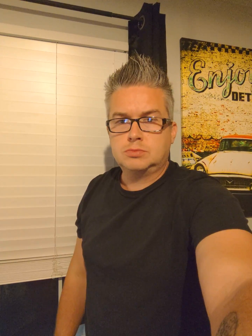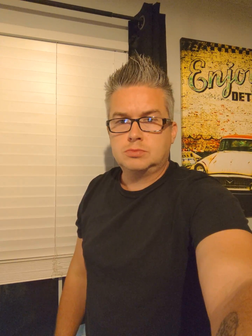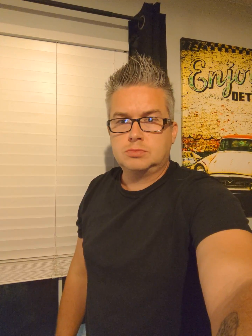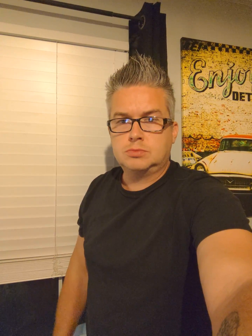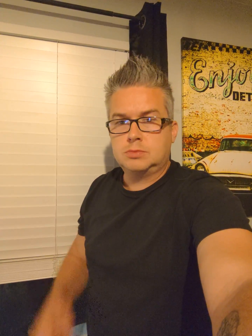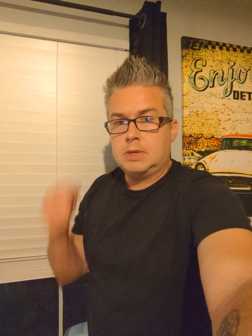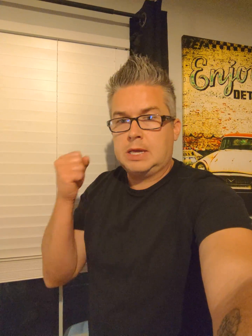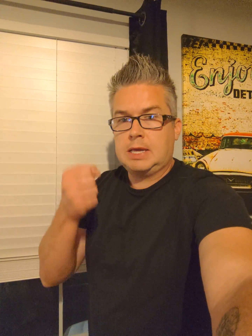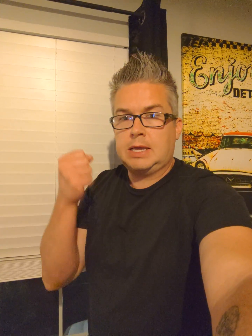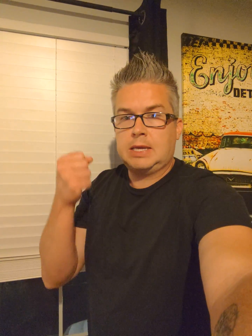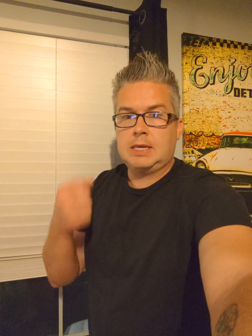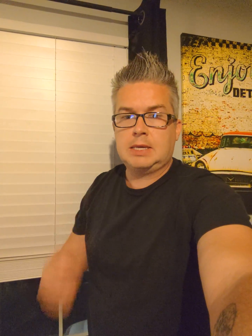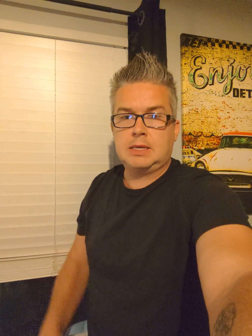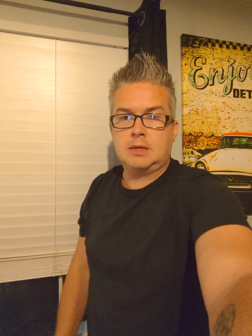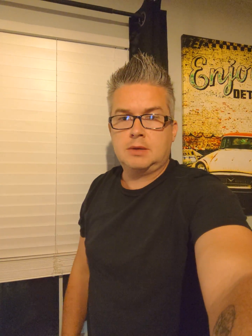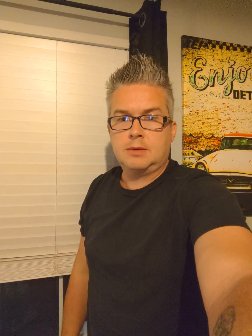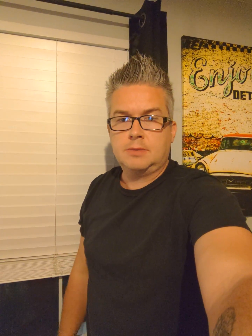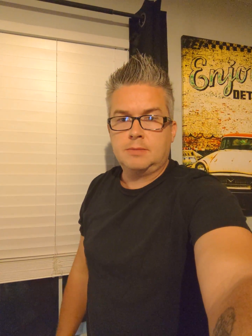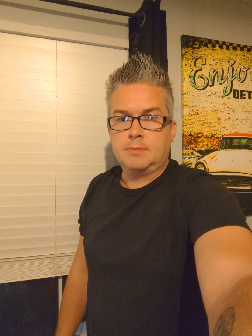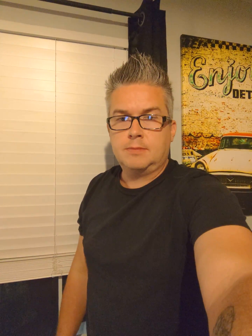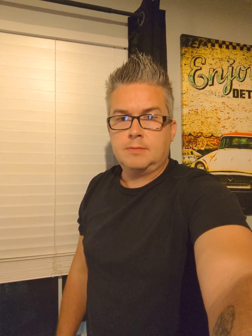hit